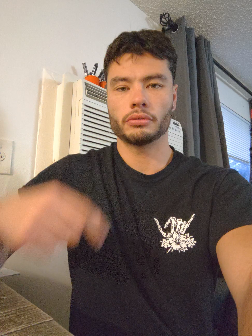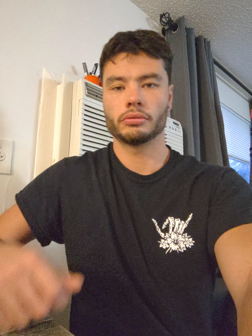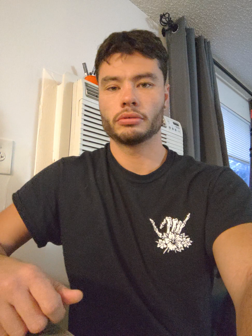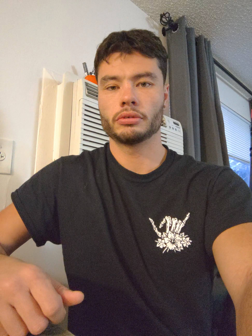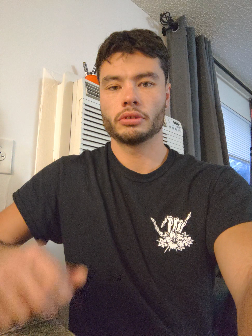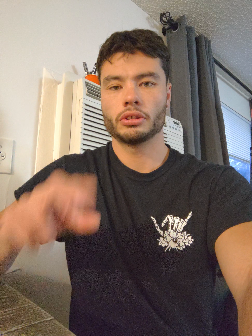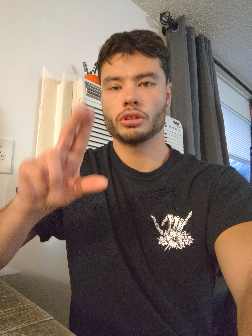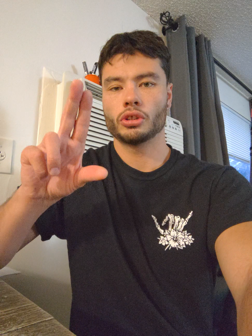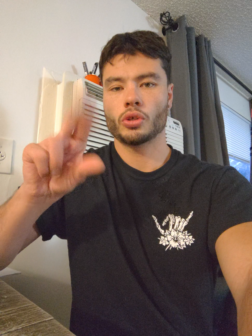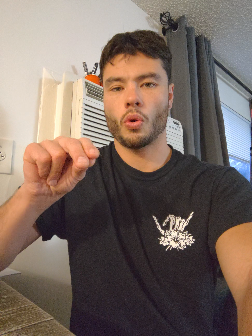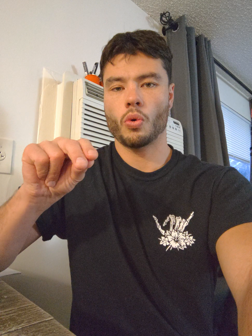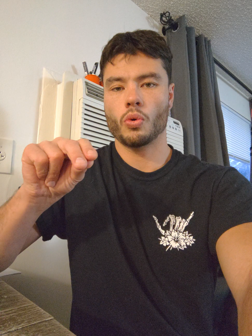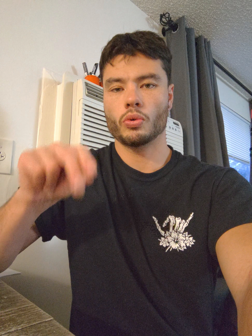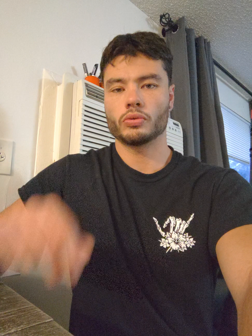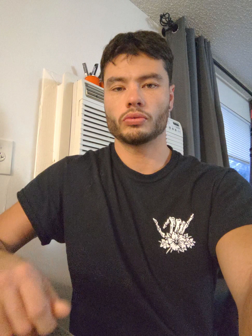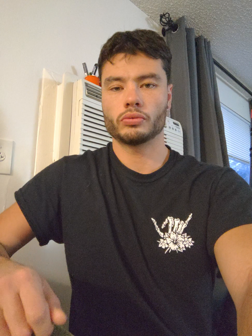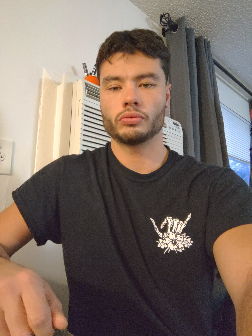no